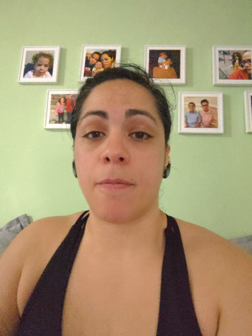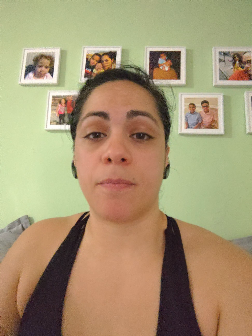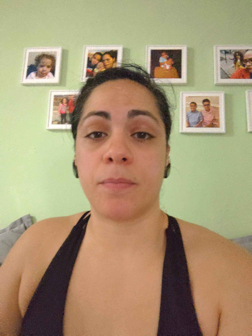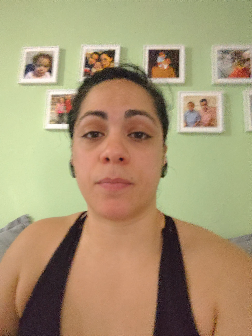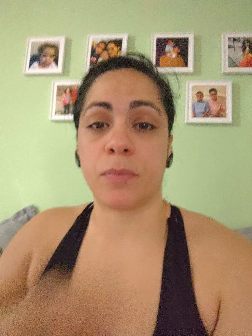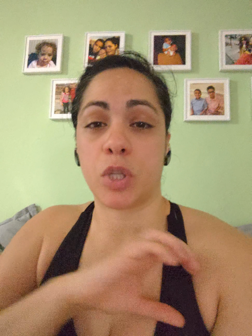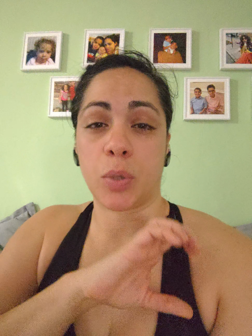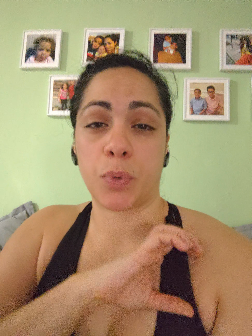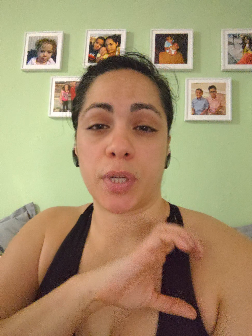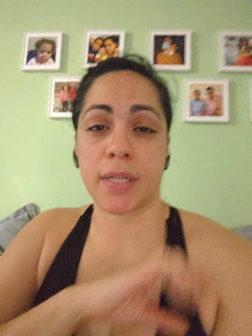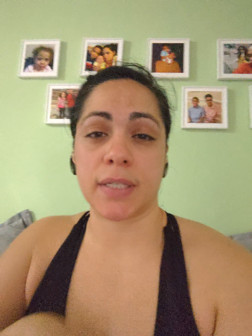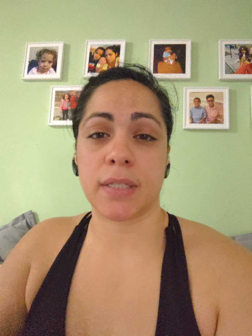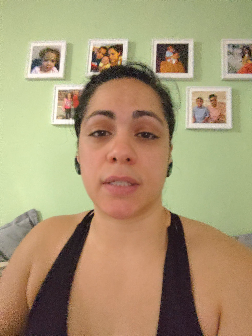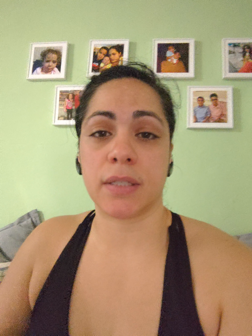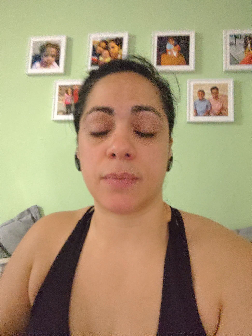police